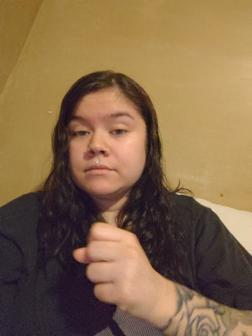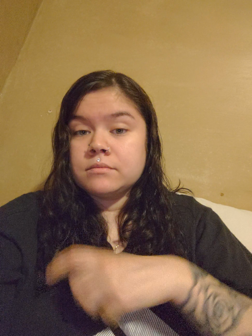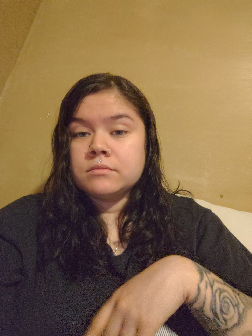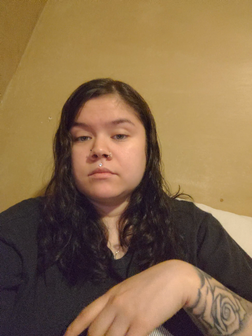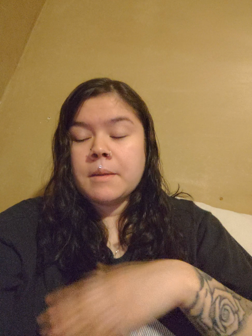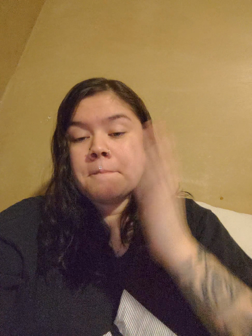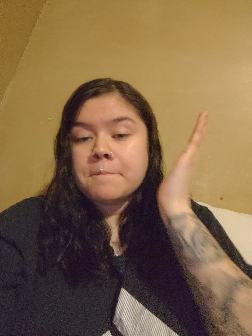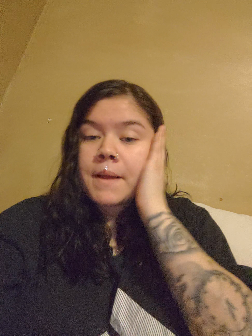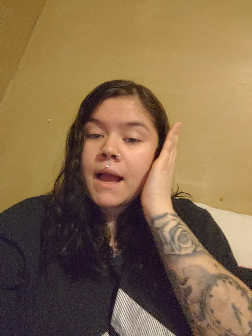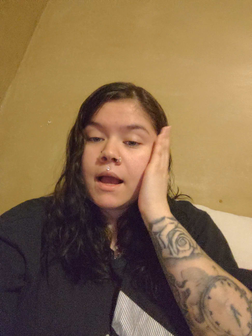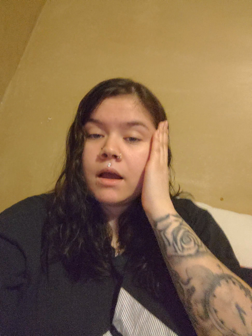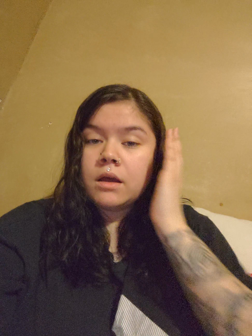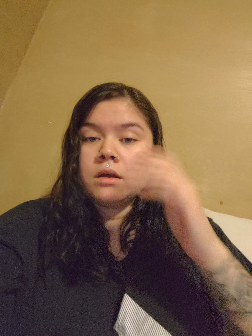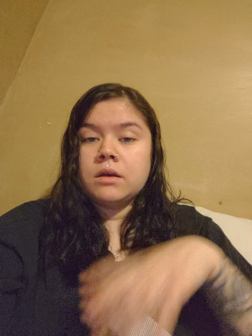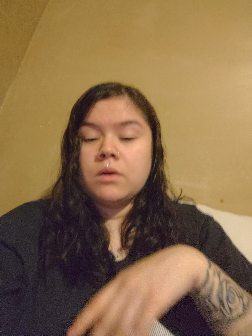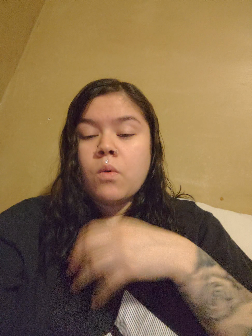bed